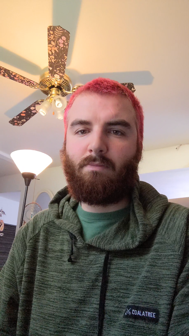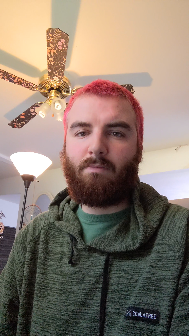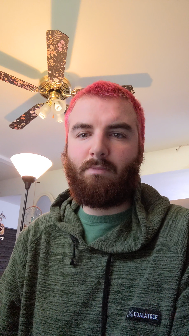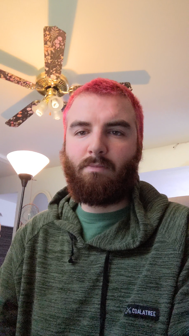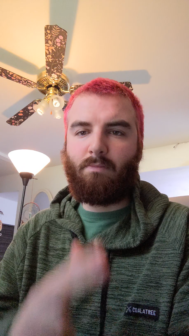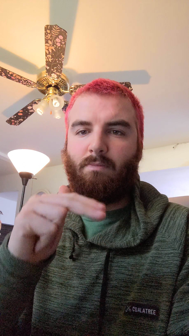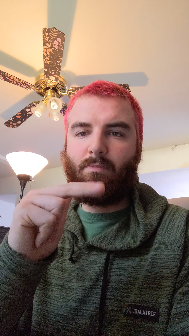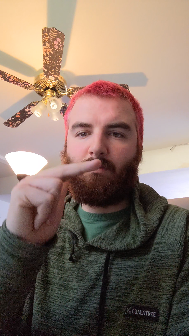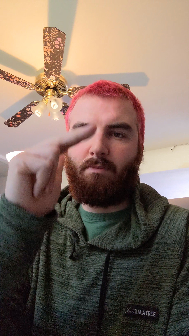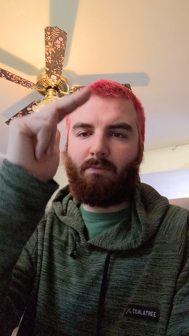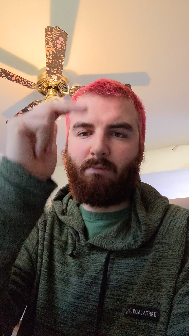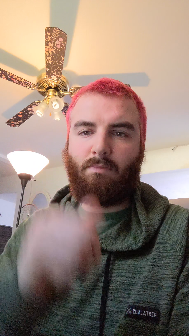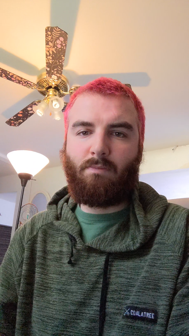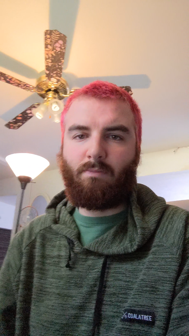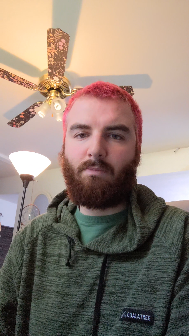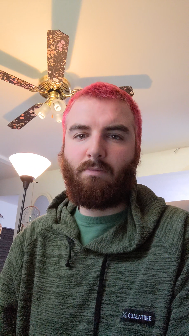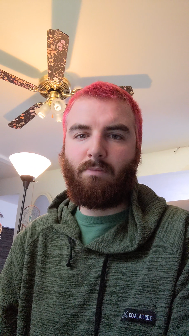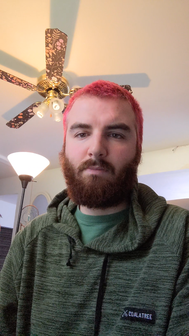build